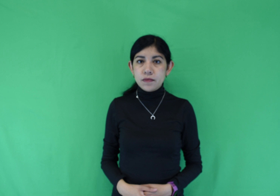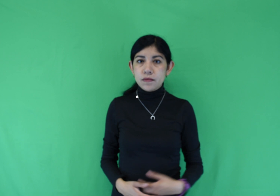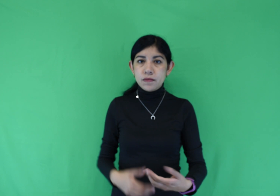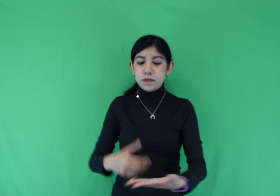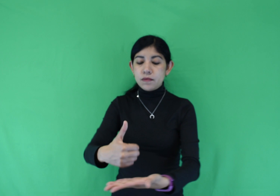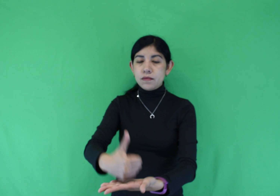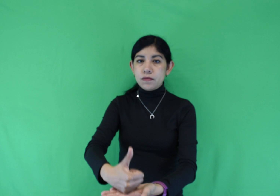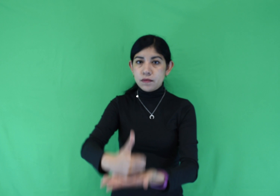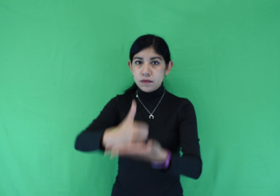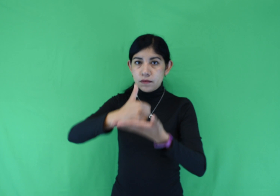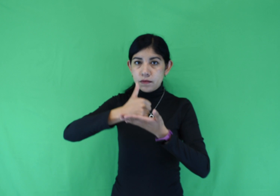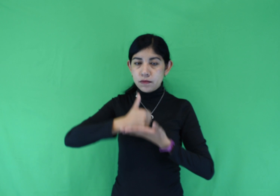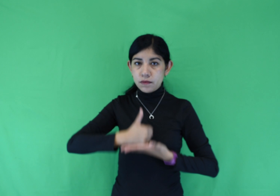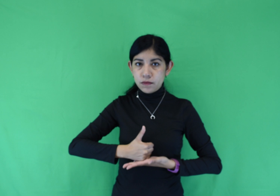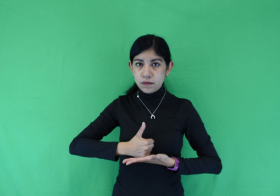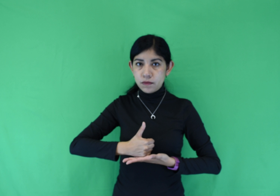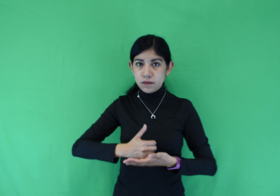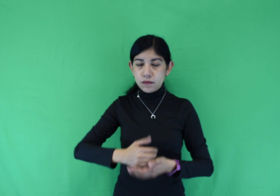ayuda